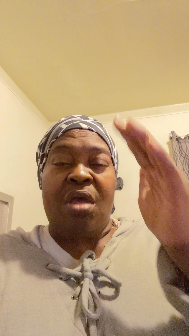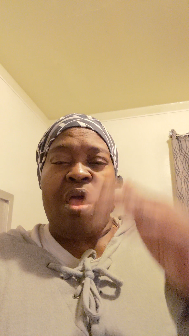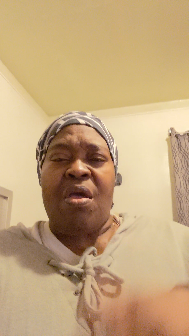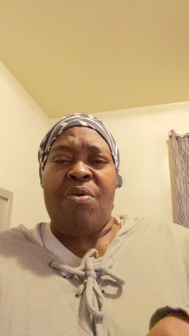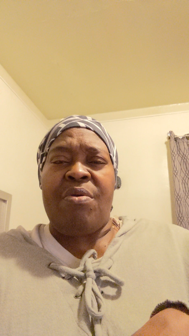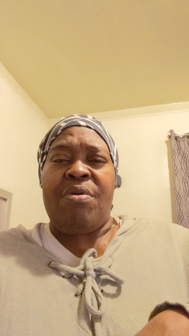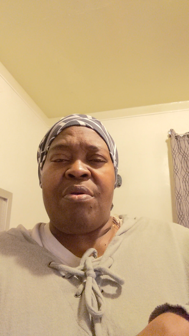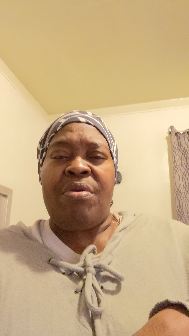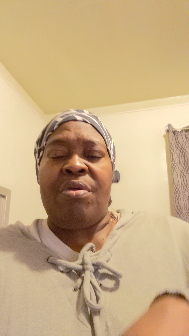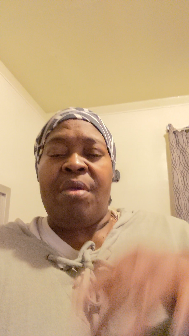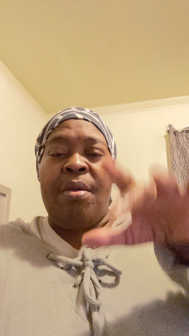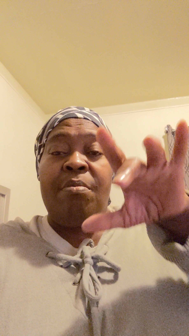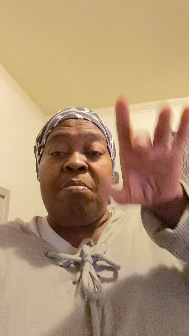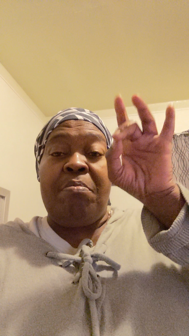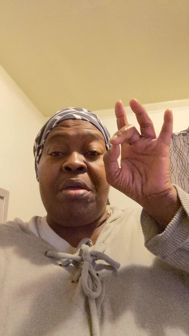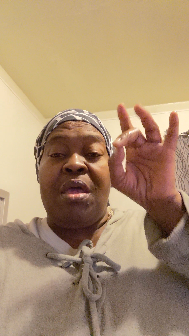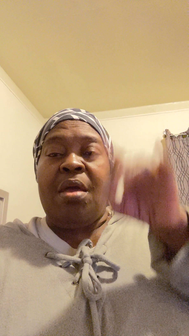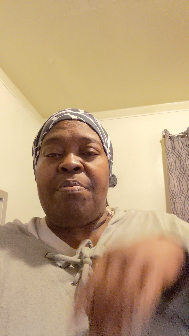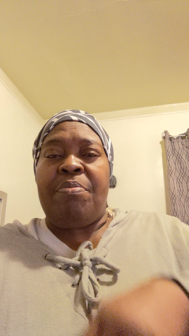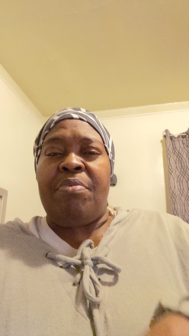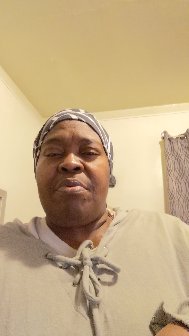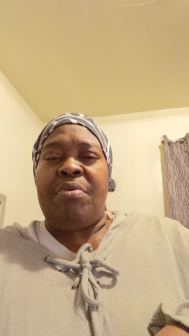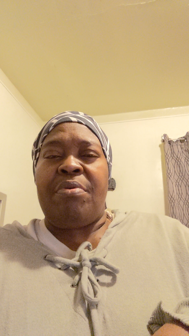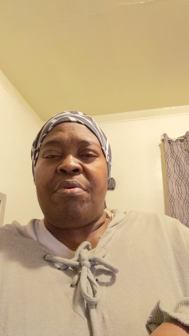pick